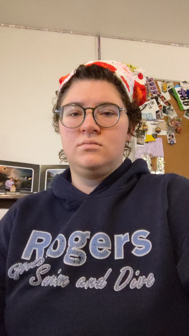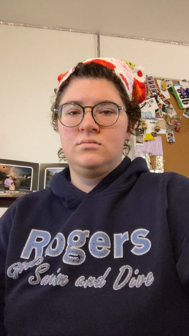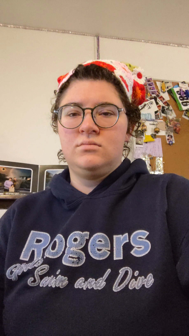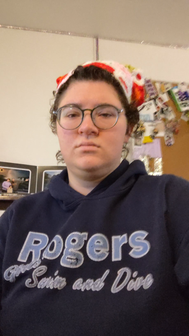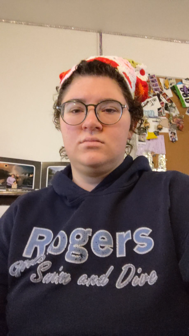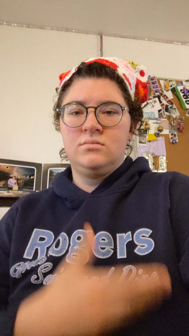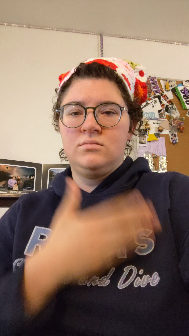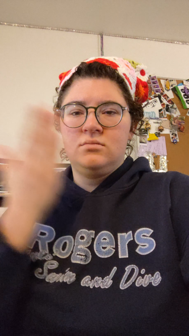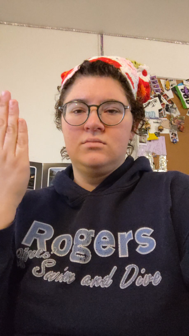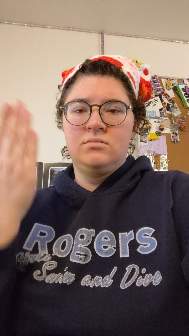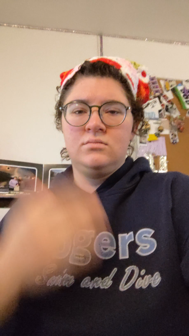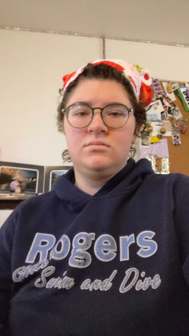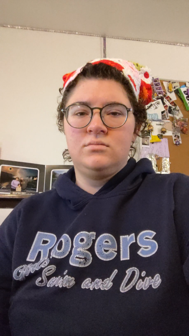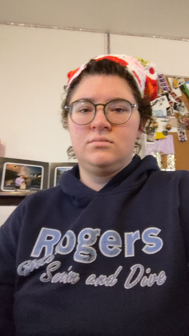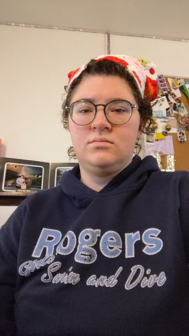all gone